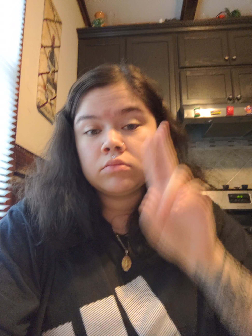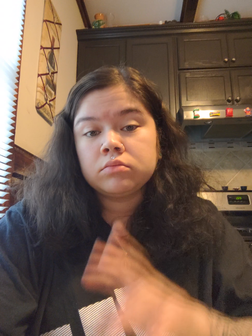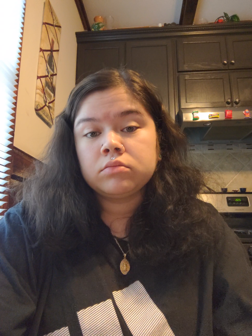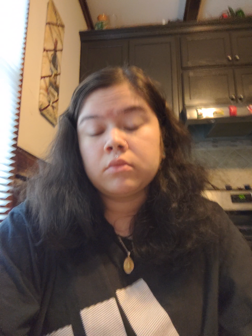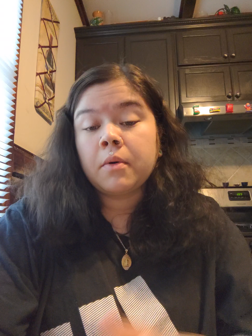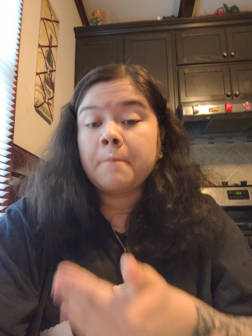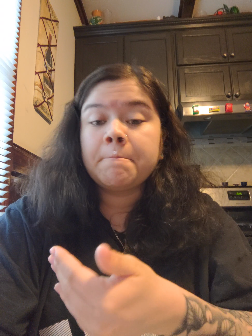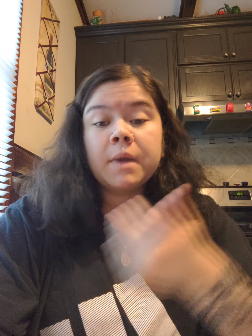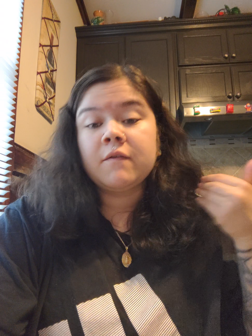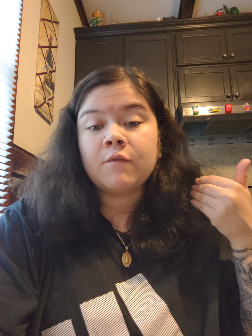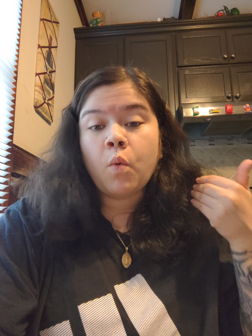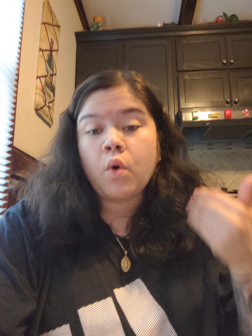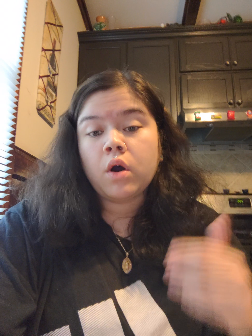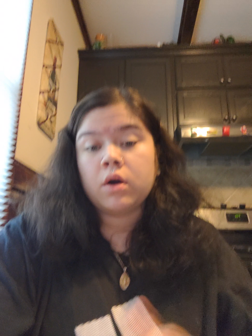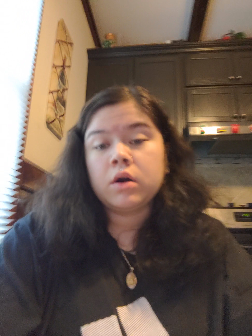before